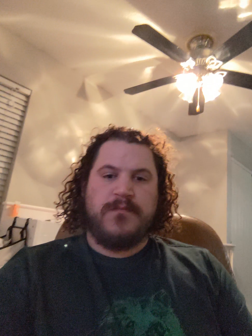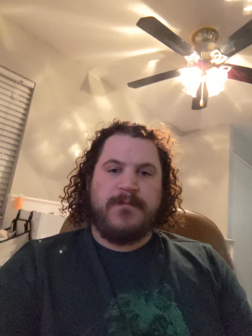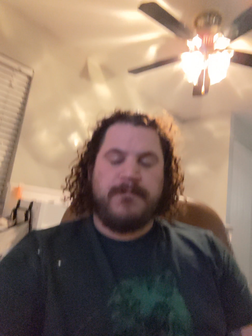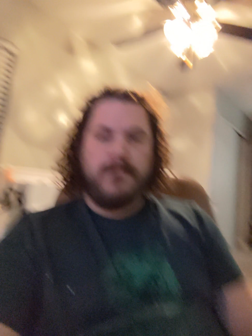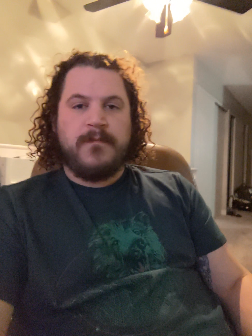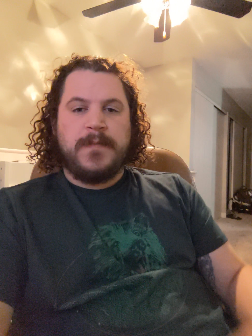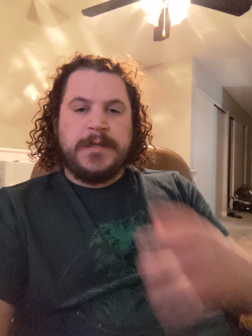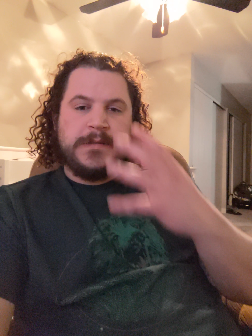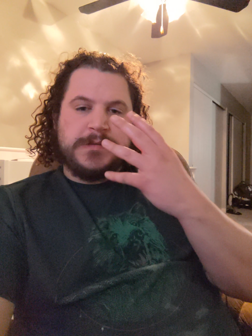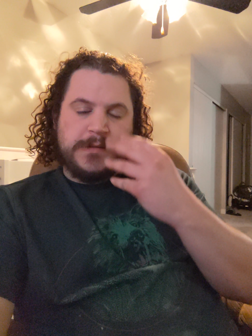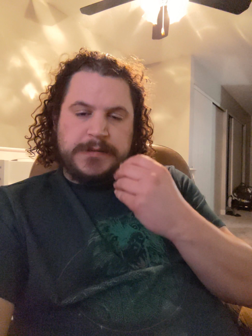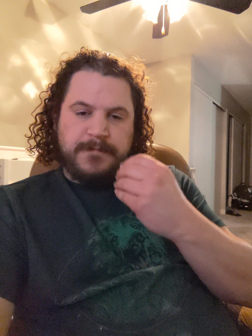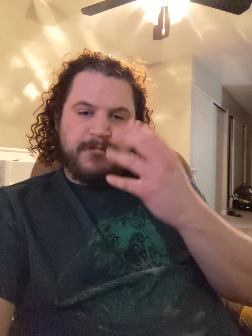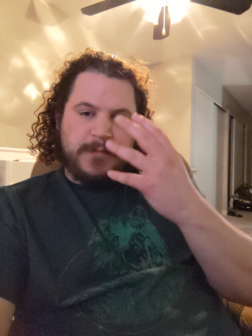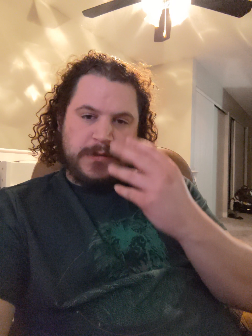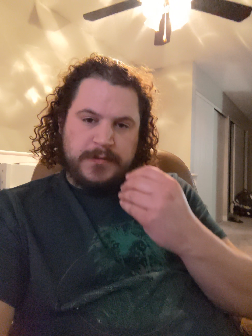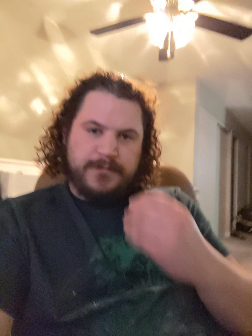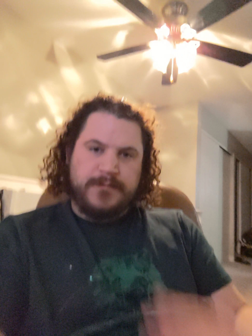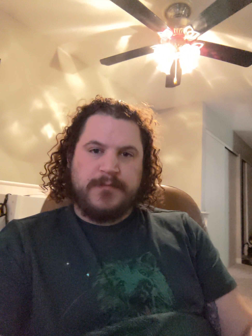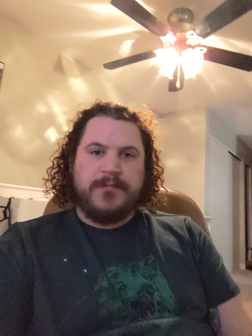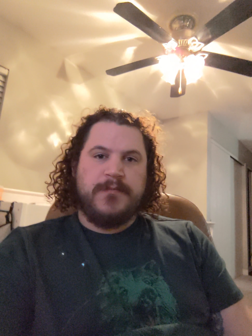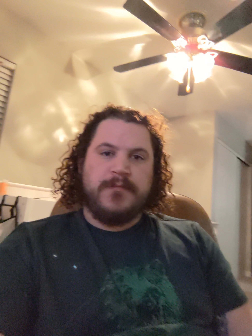sleepy